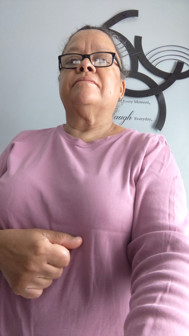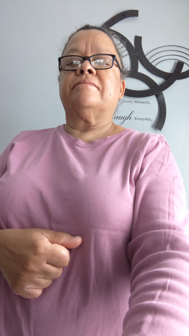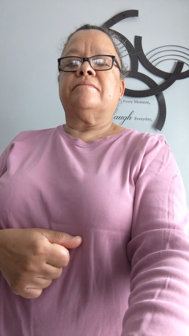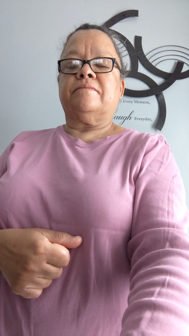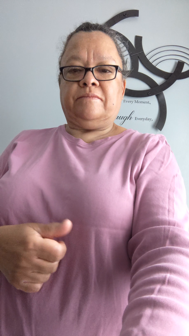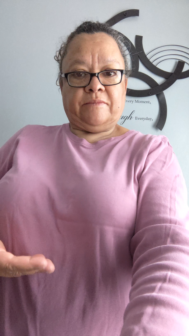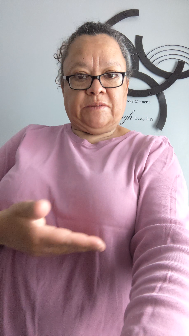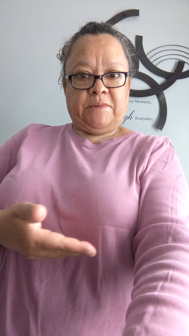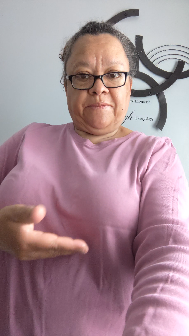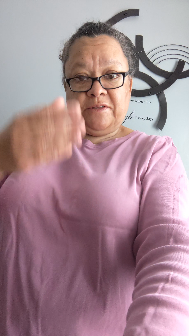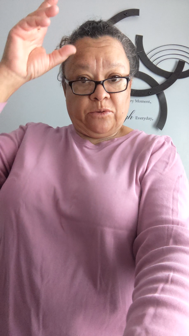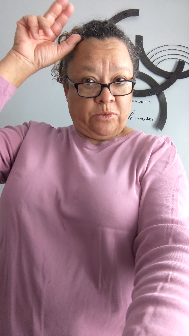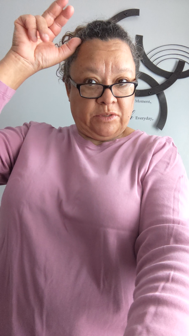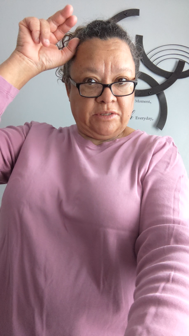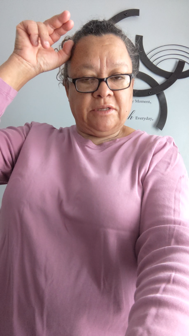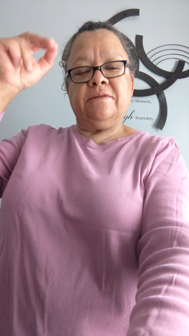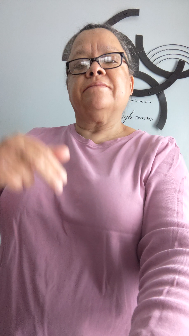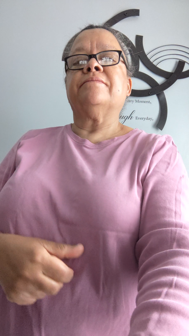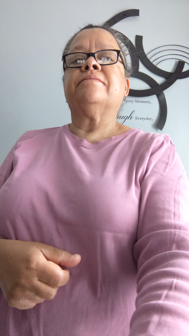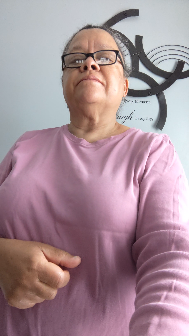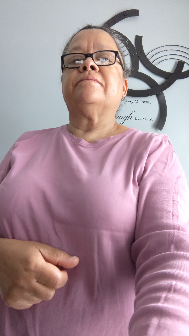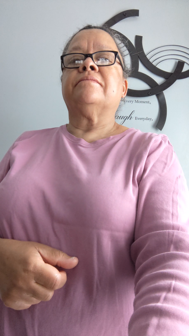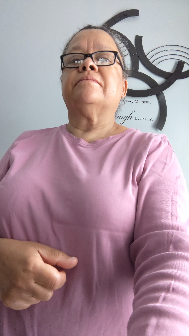pony